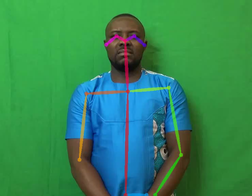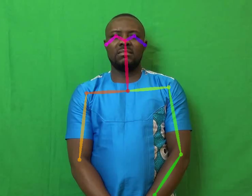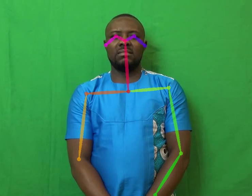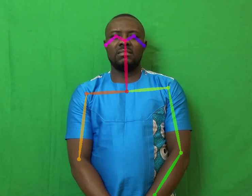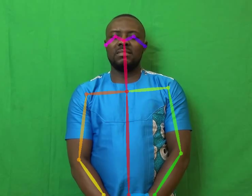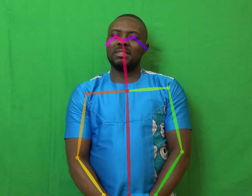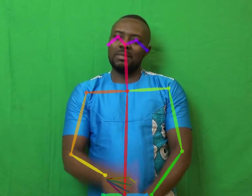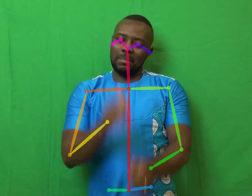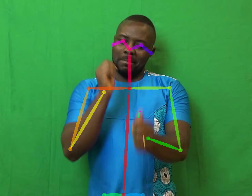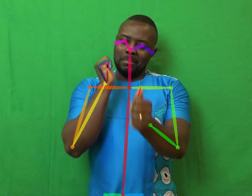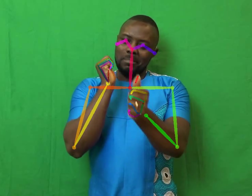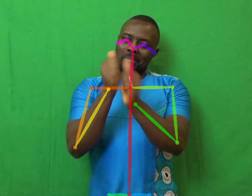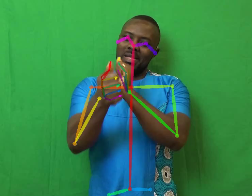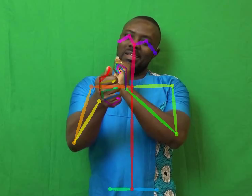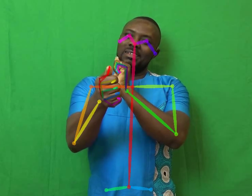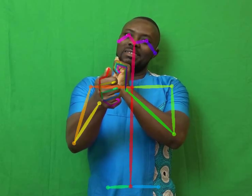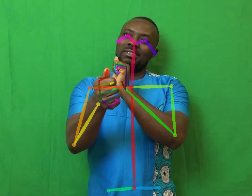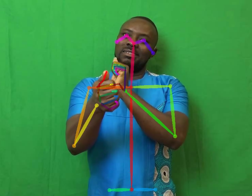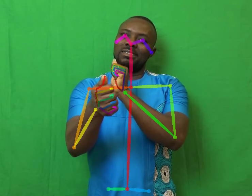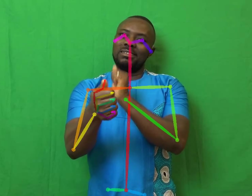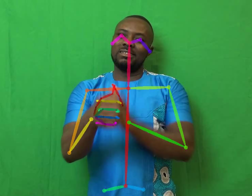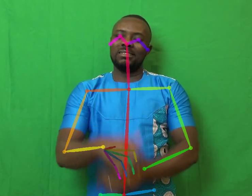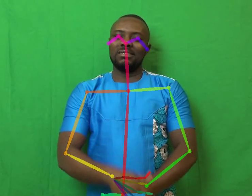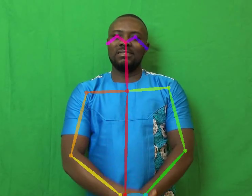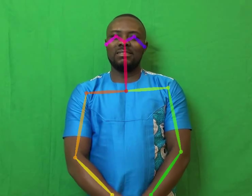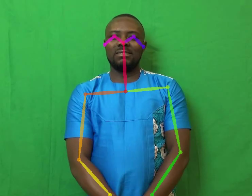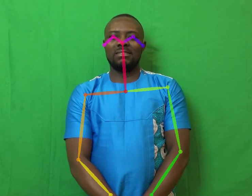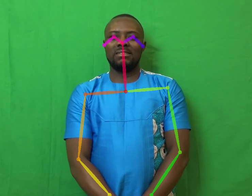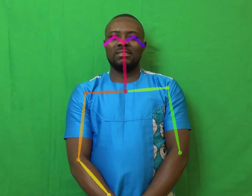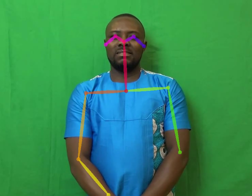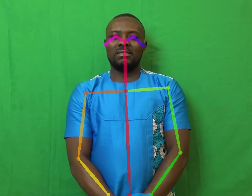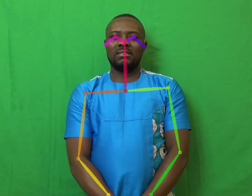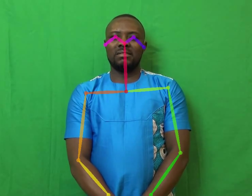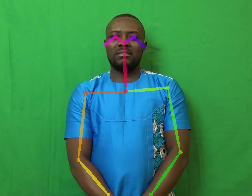pass